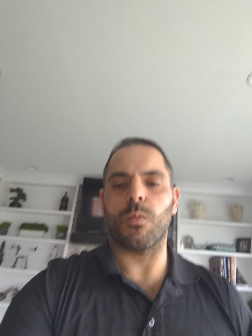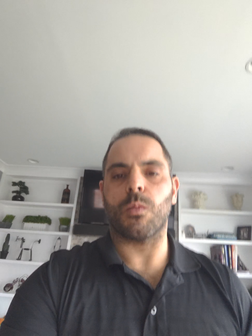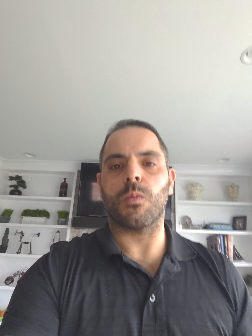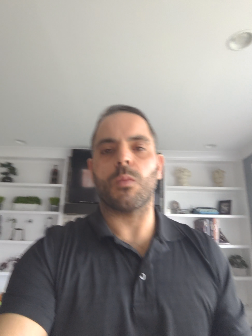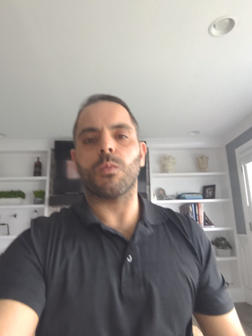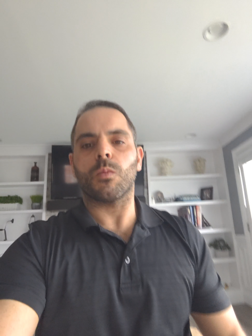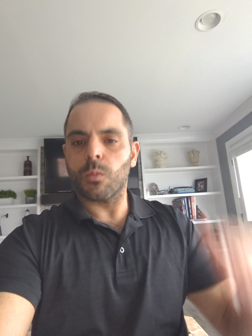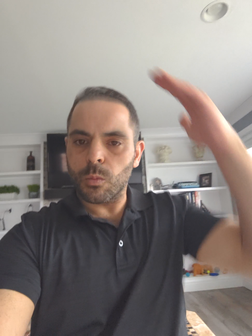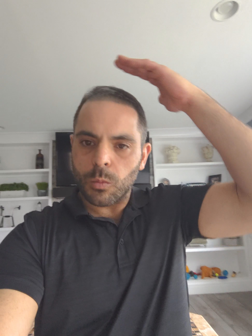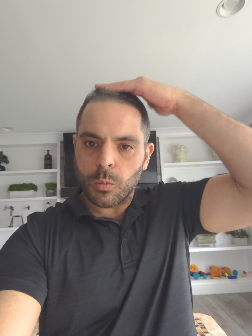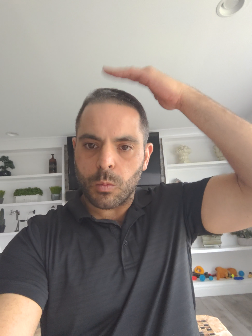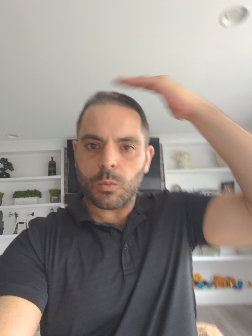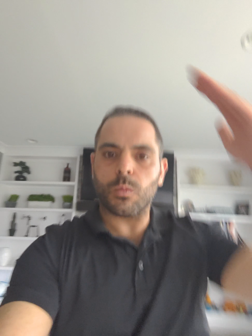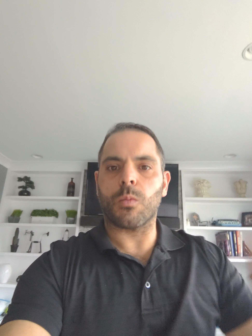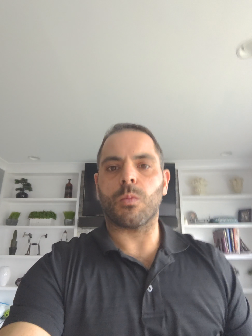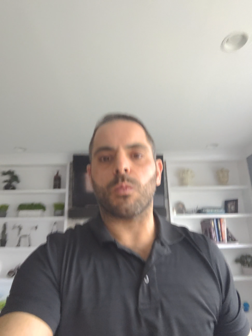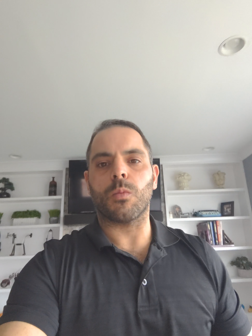hat